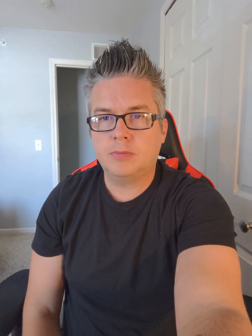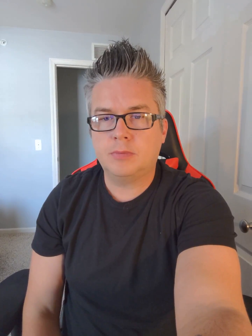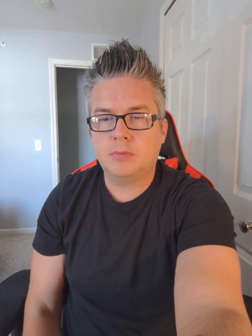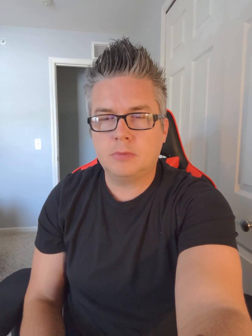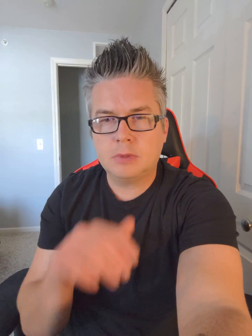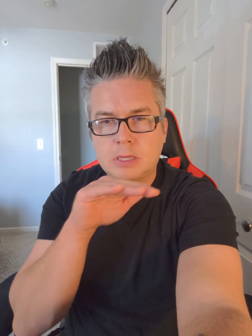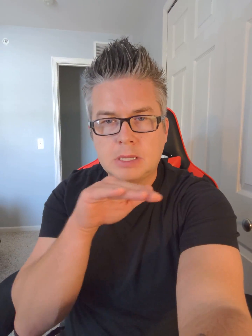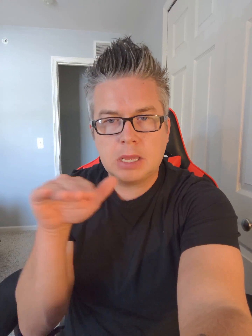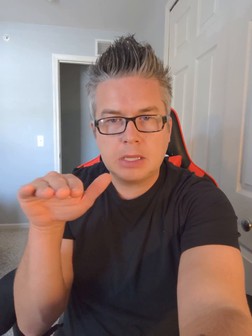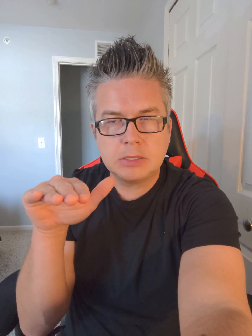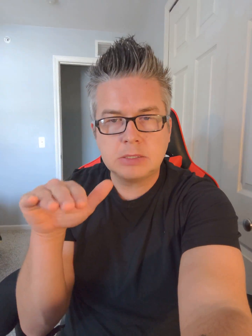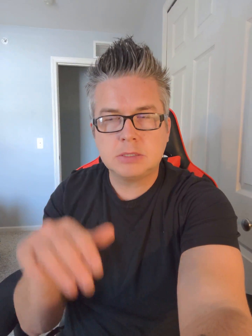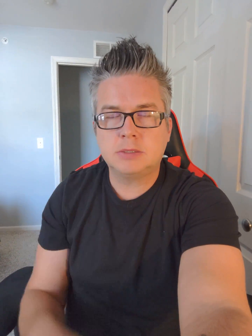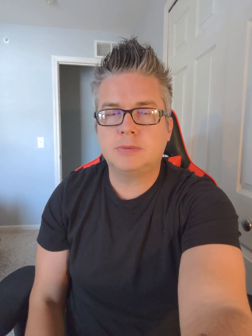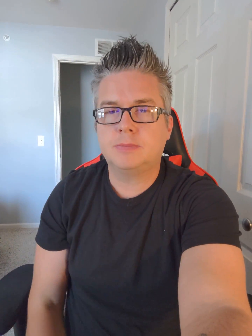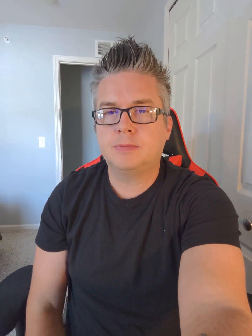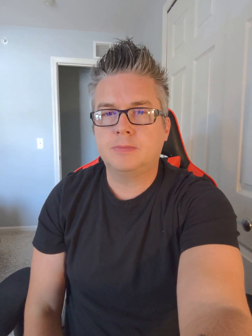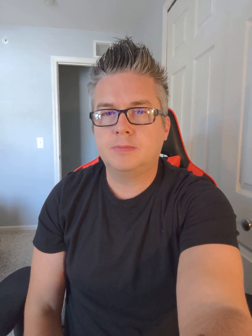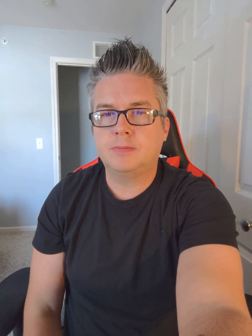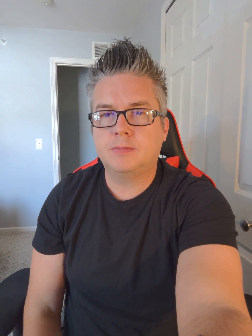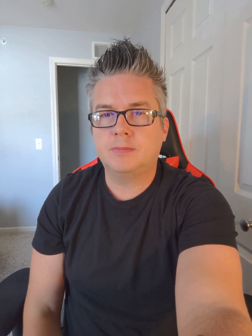nice